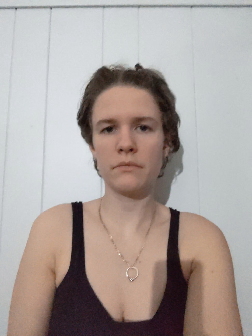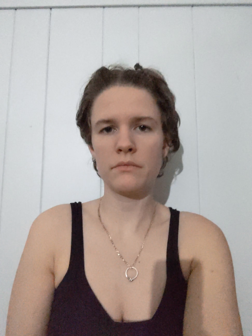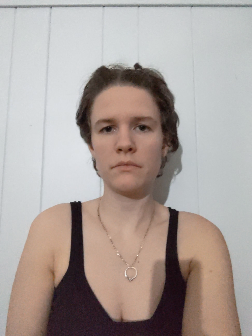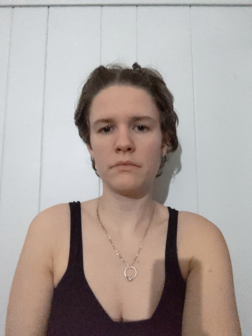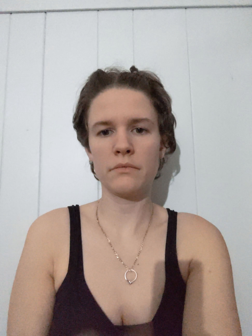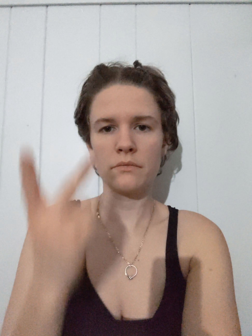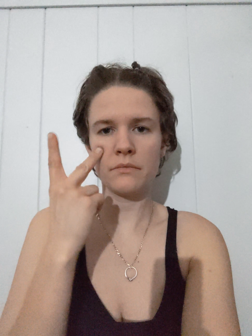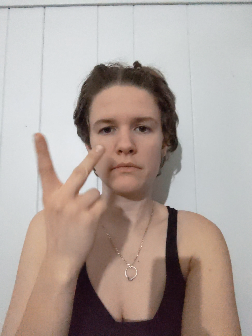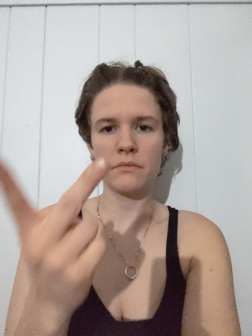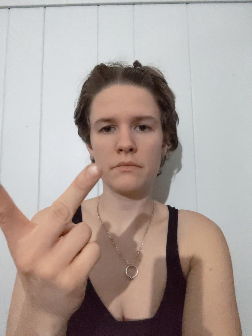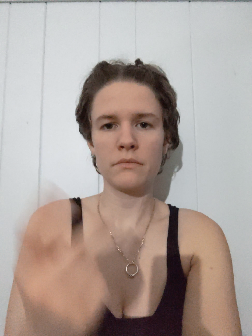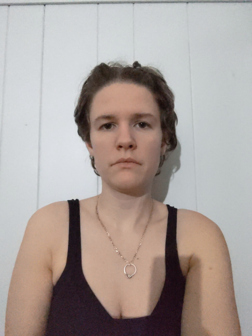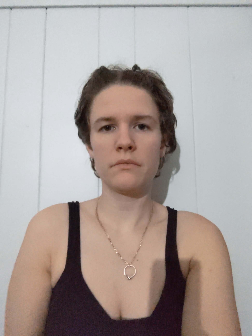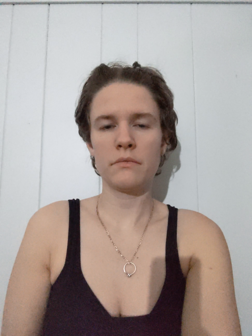see